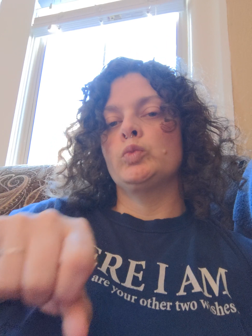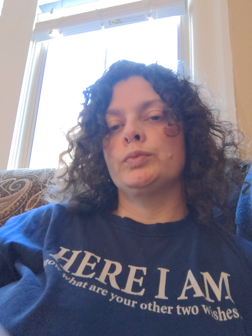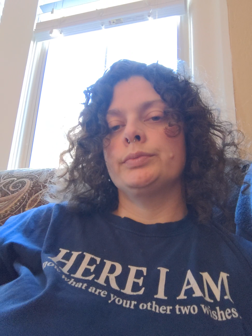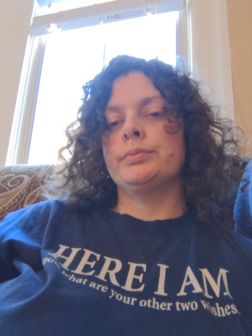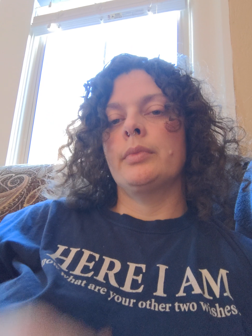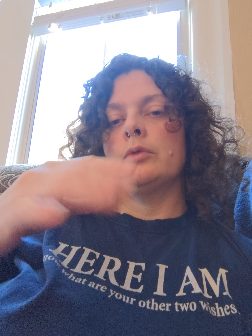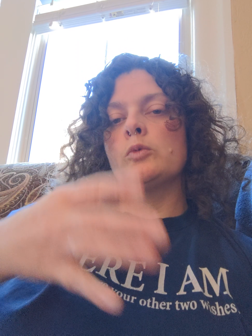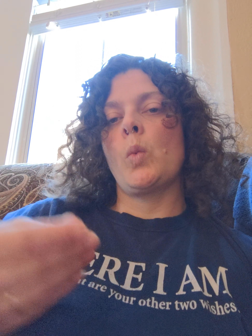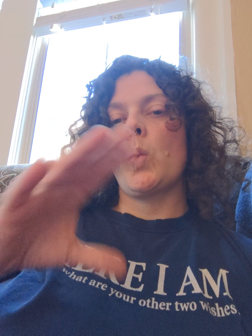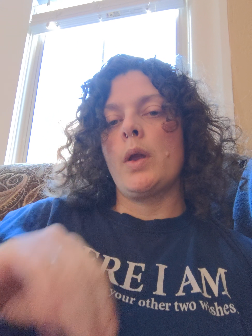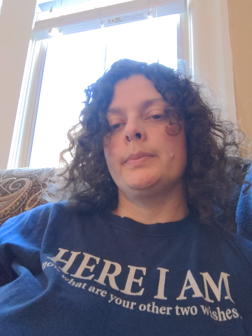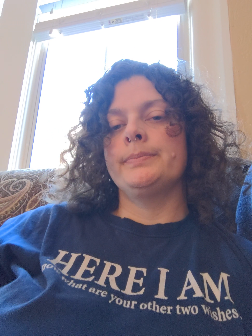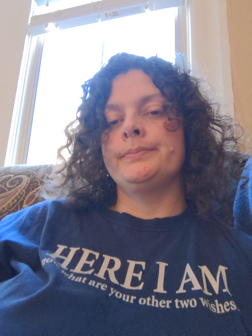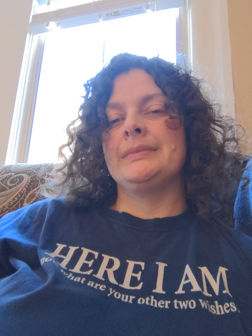story